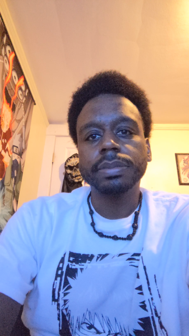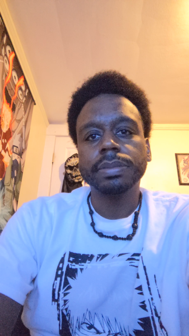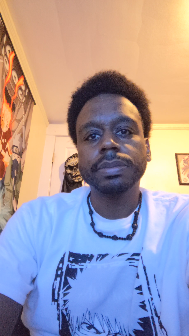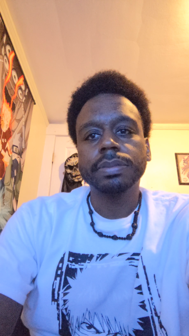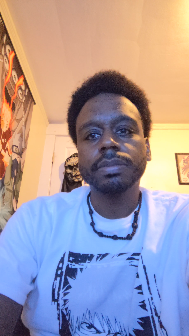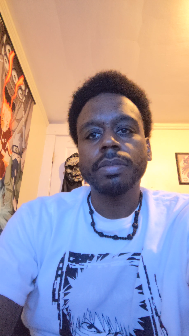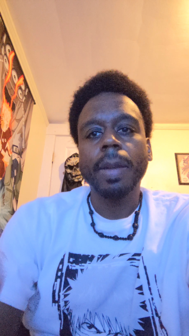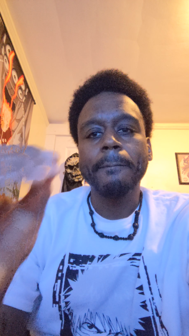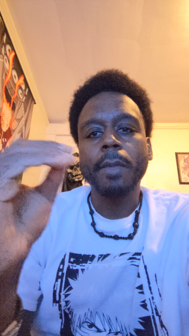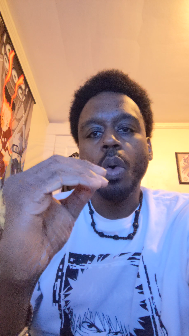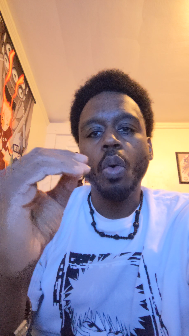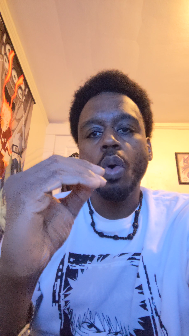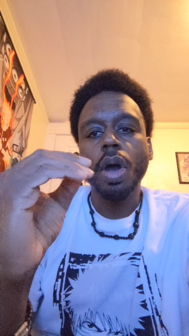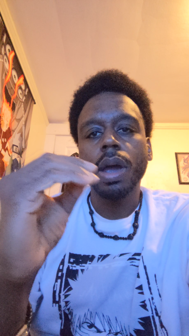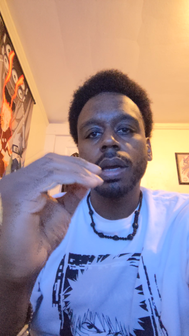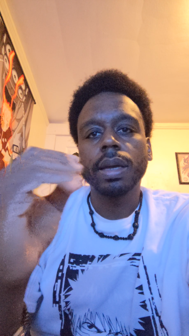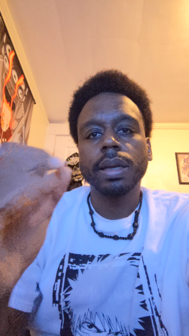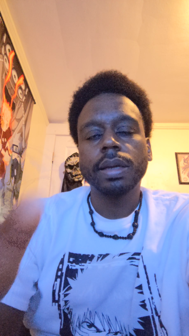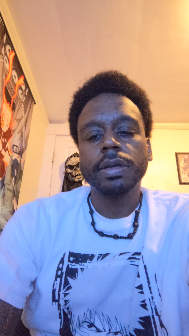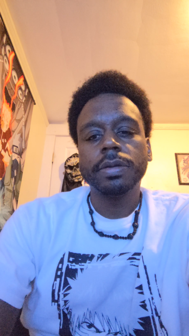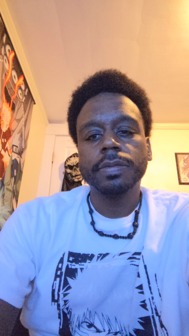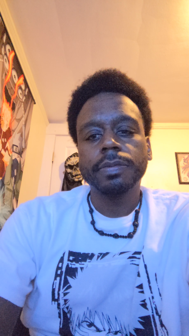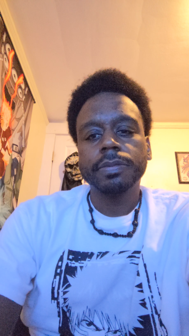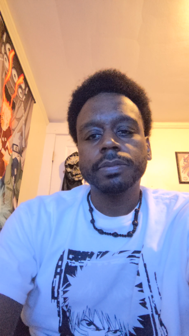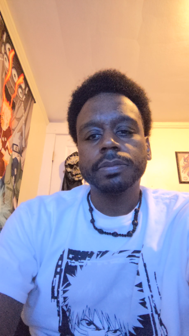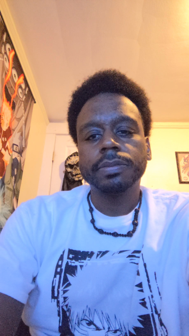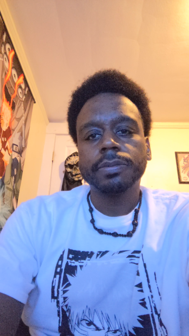more